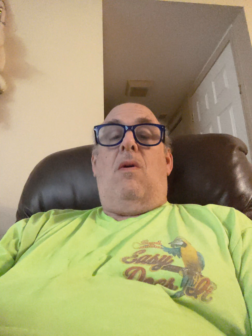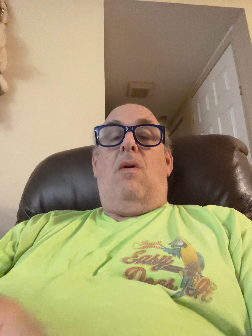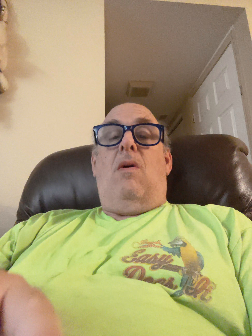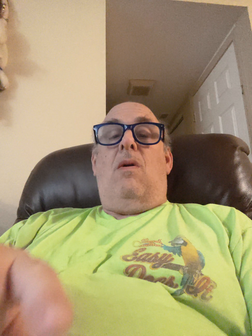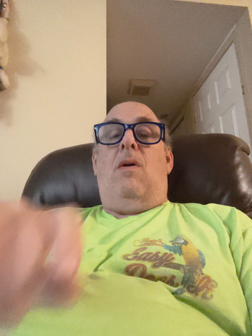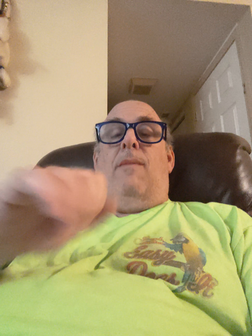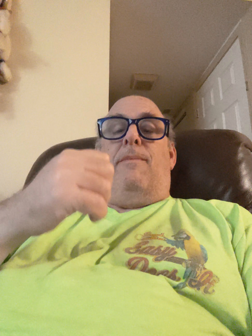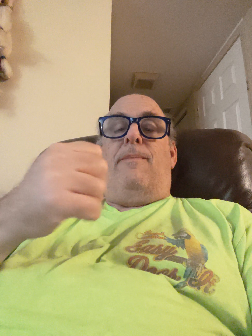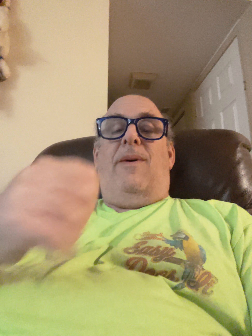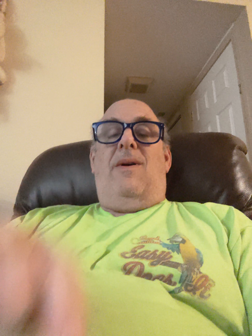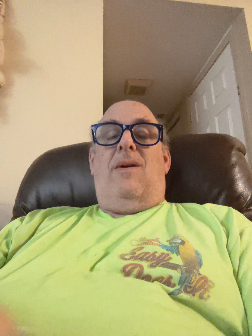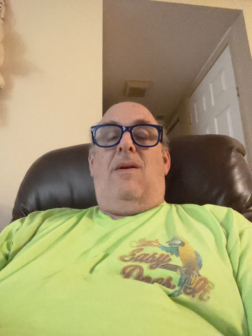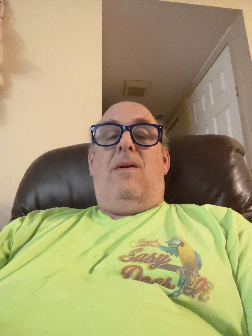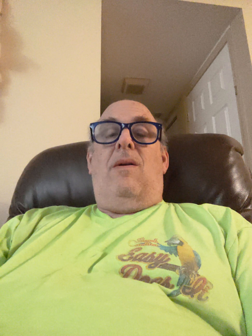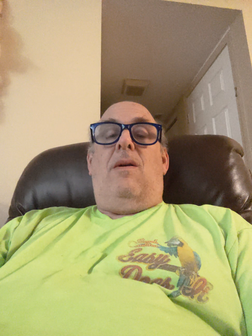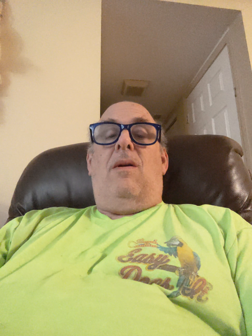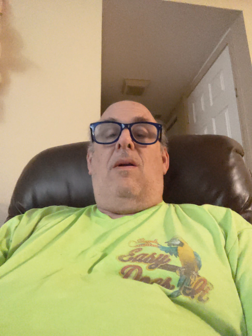make